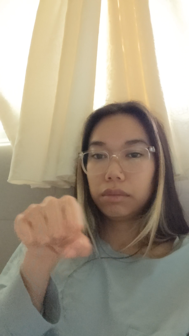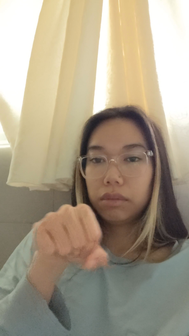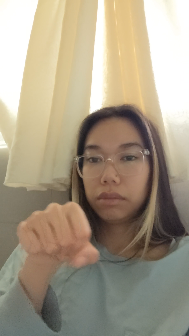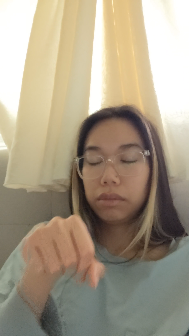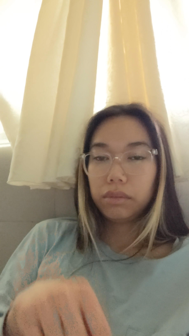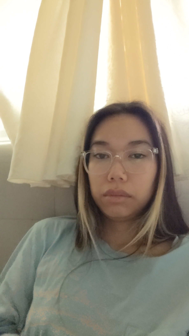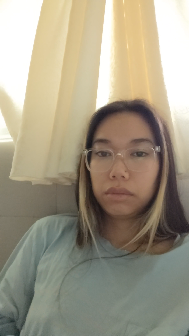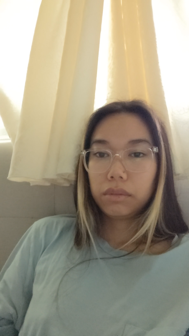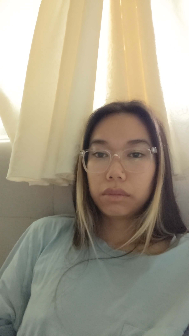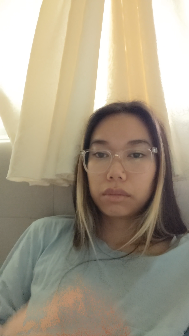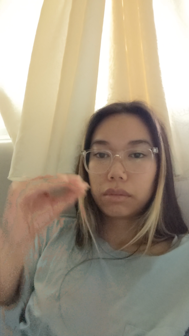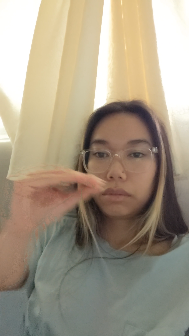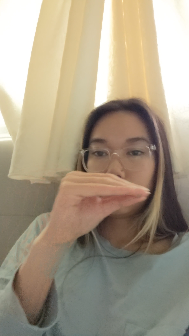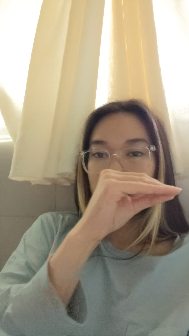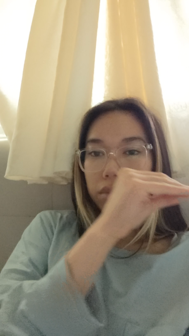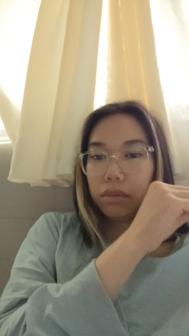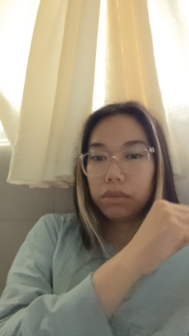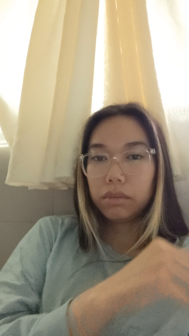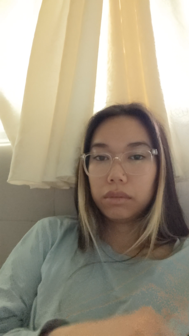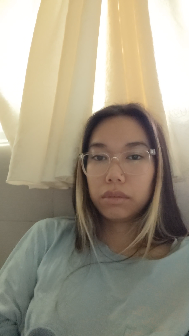dinosaur